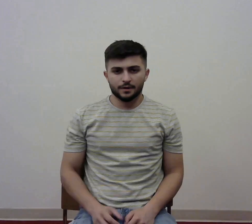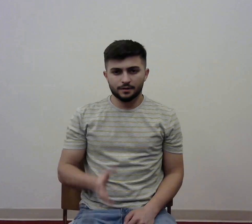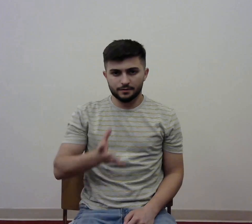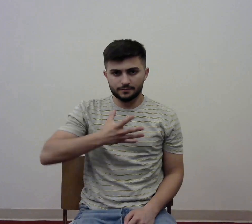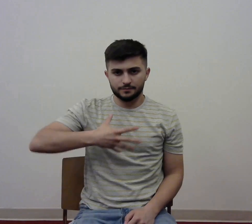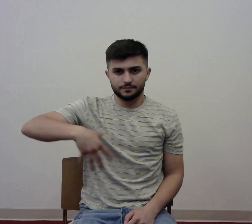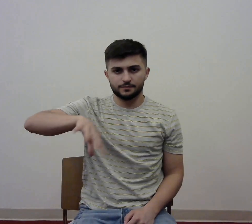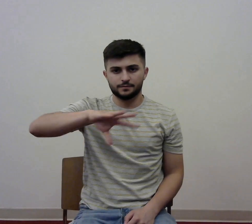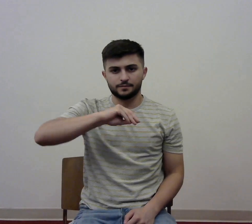hamı